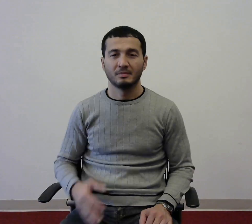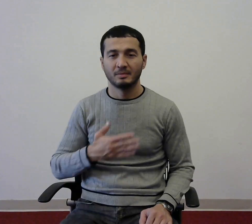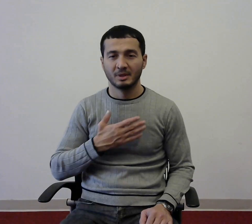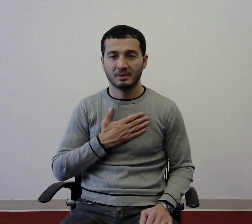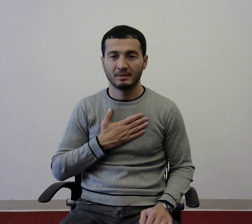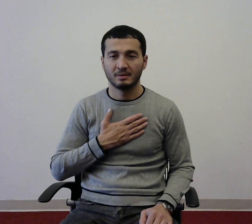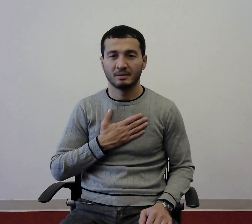mənim